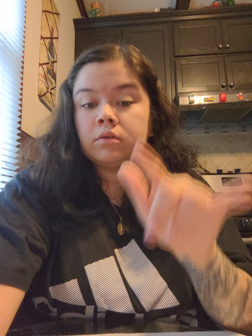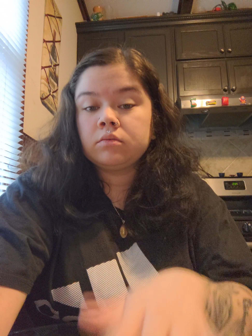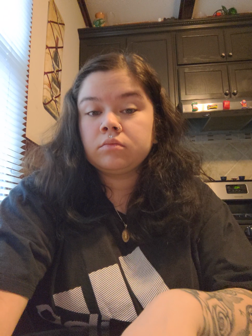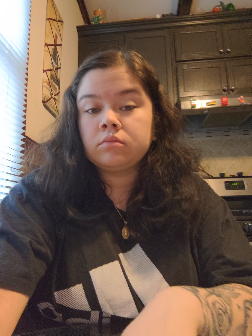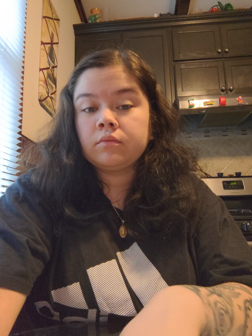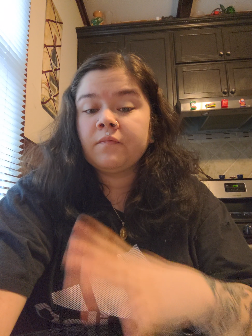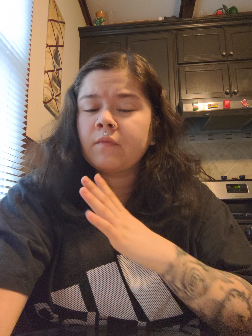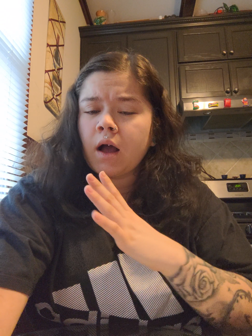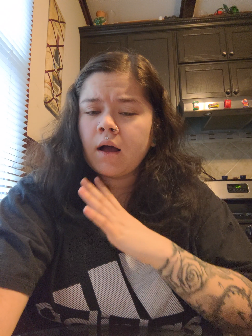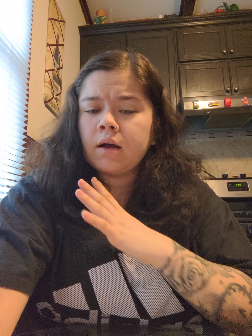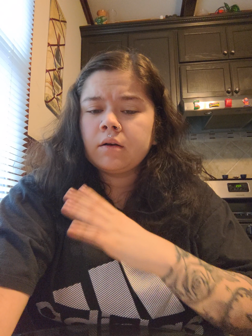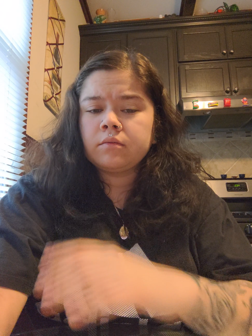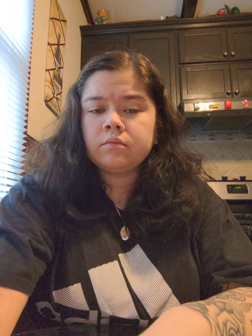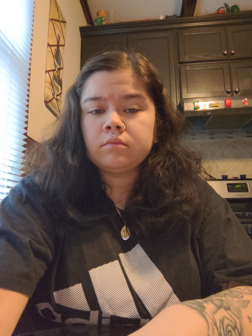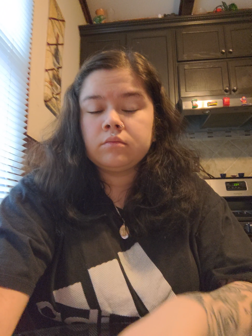fine